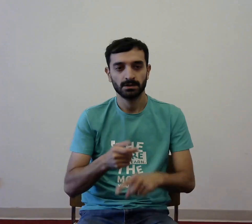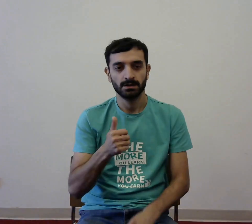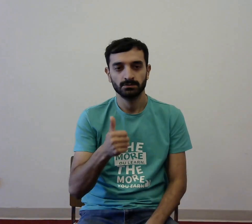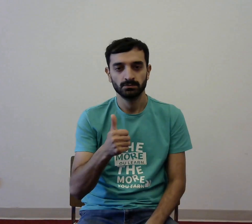yaxşı